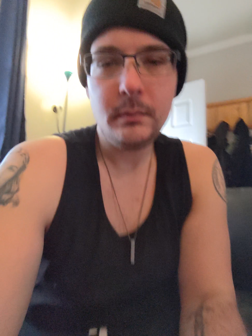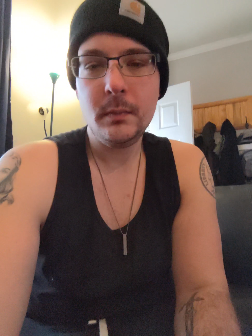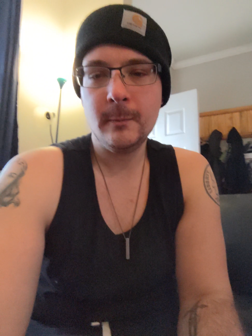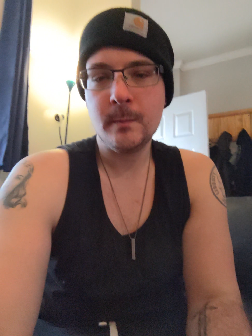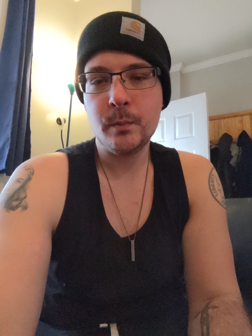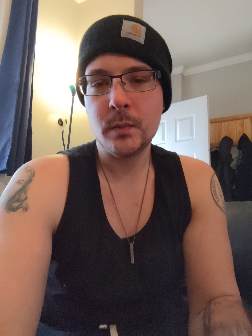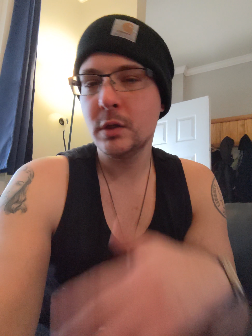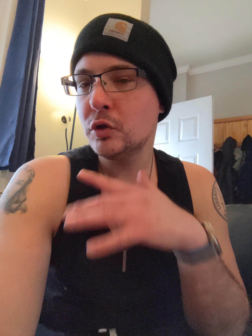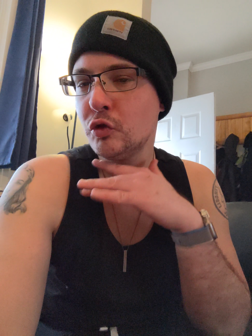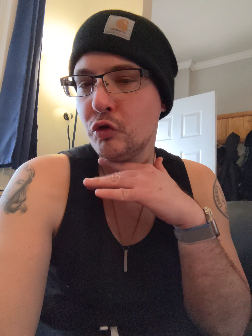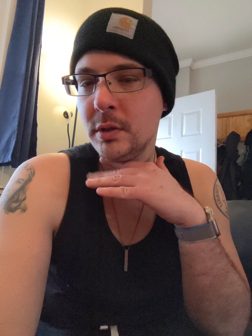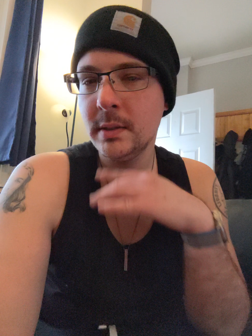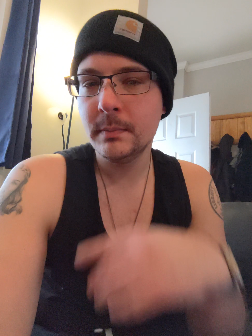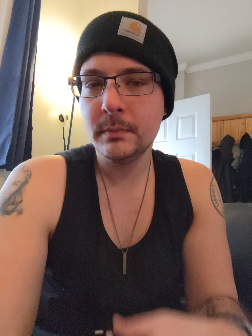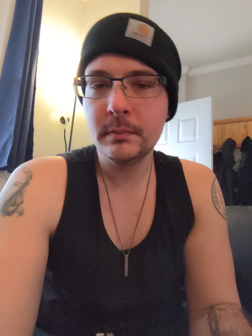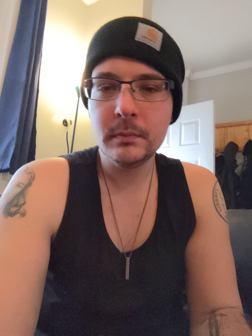dirty